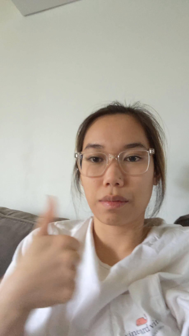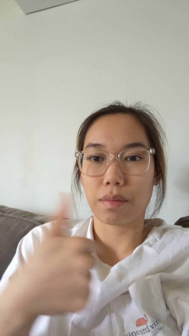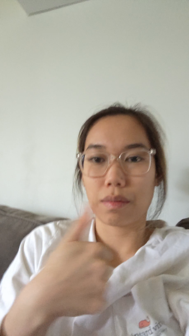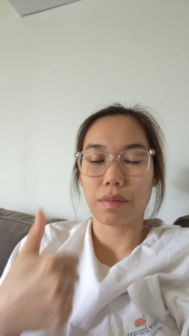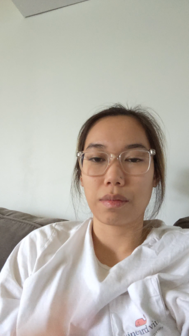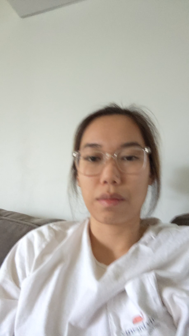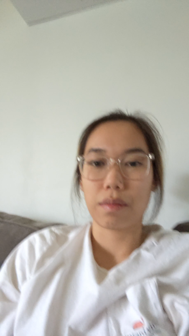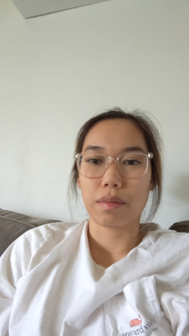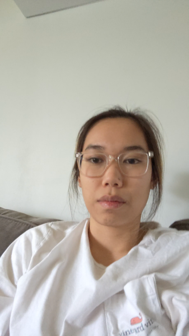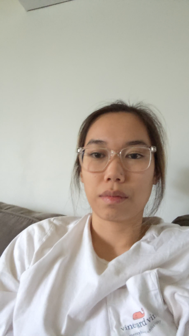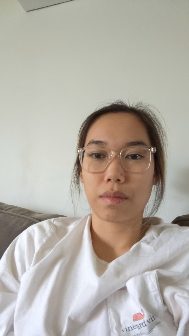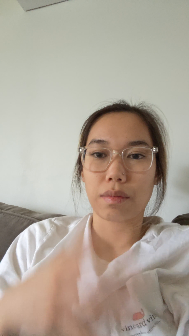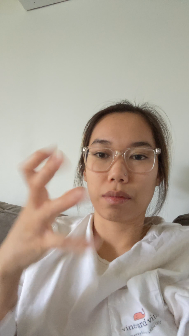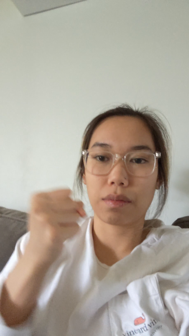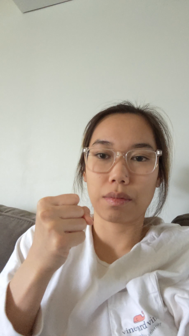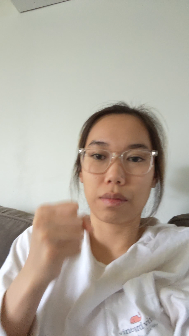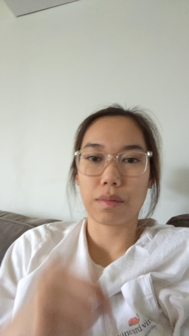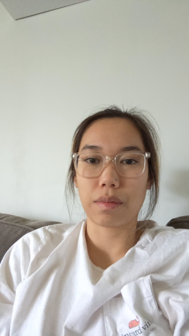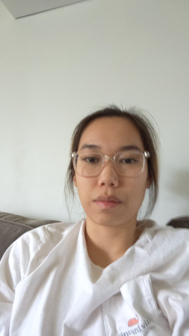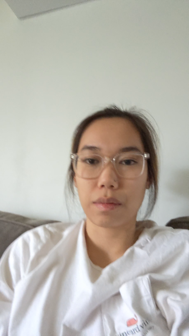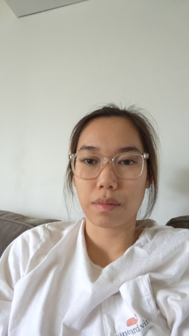get